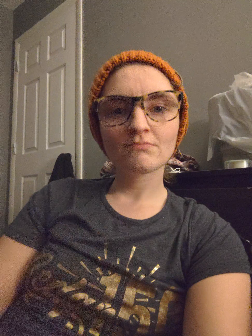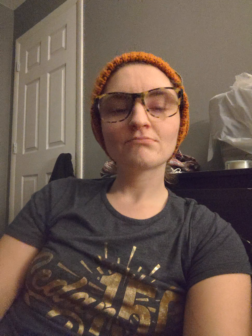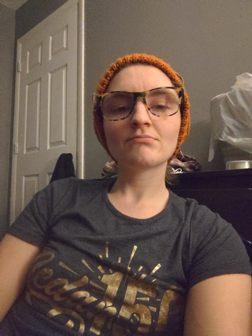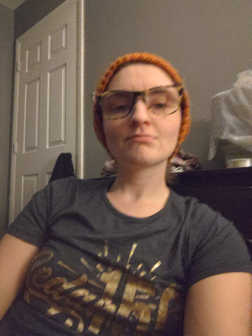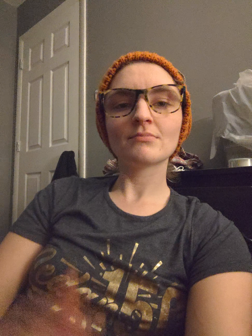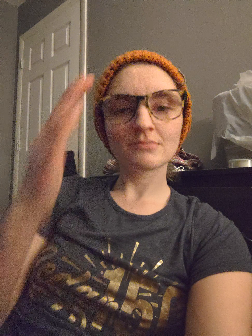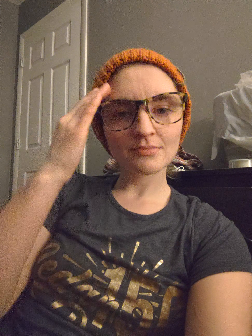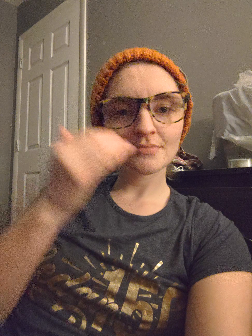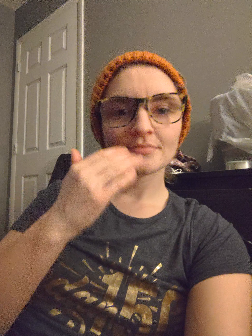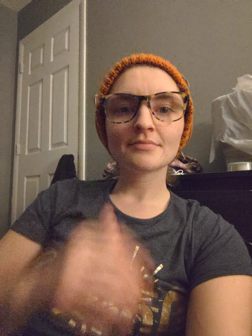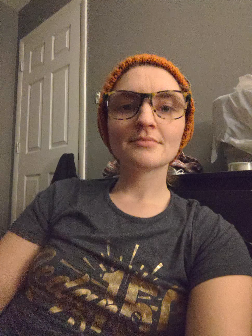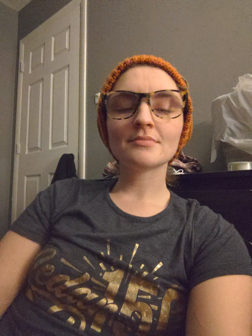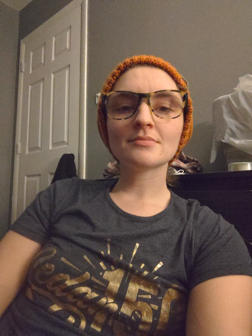head